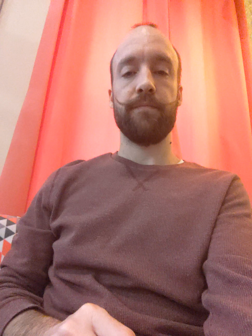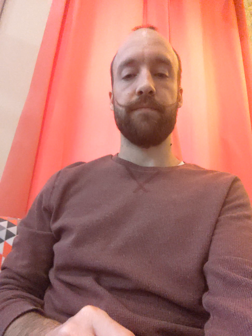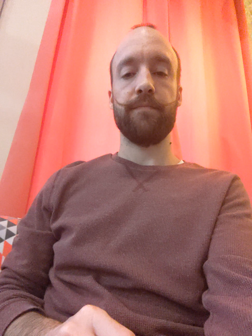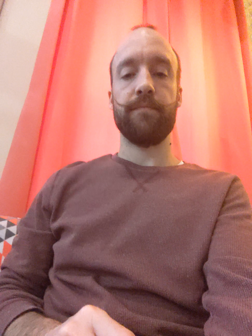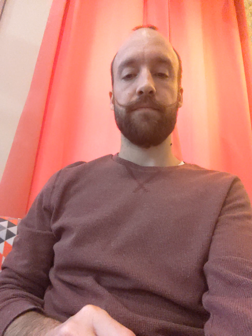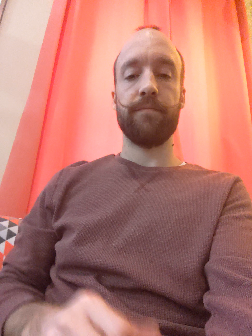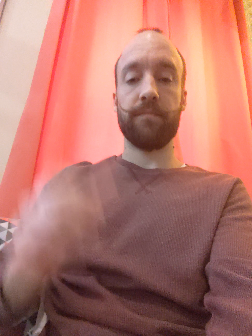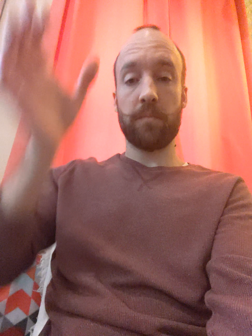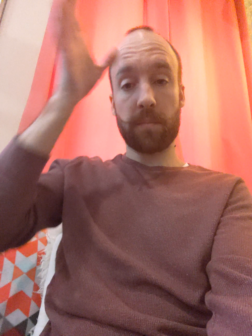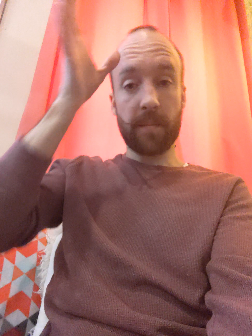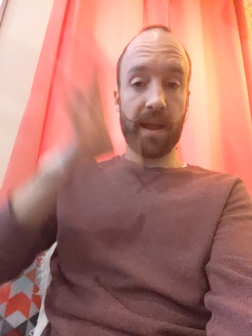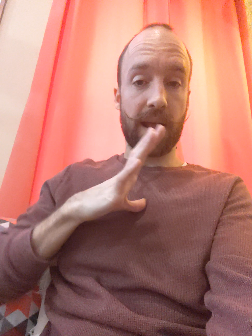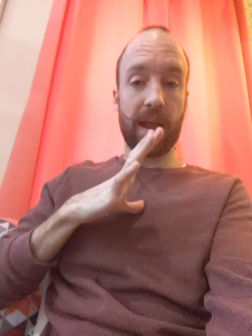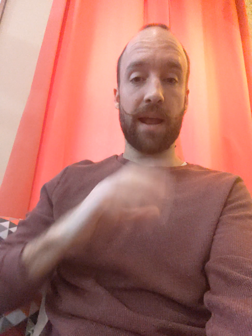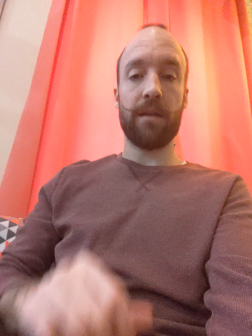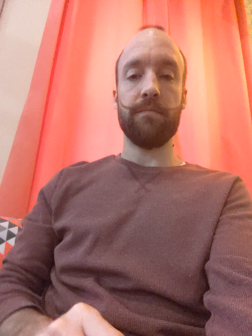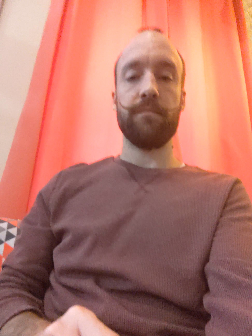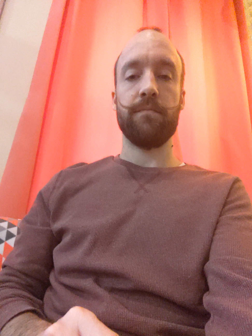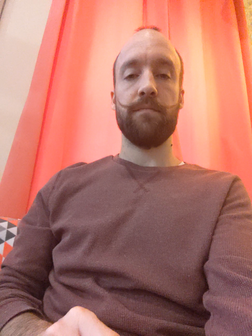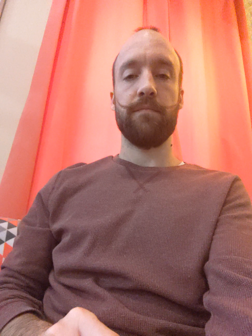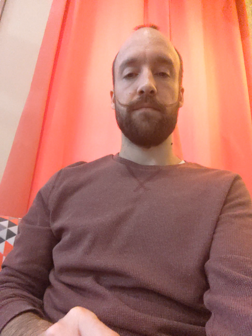man